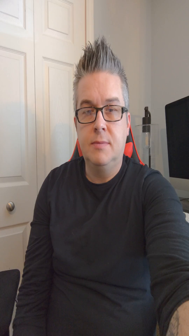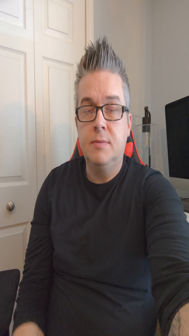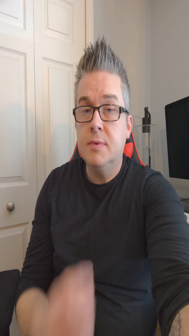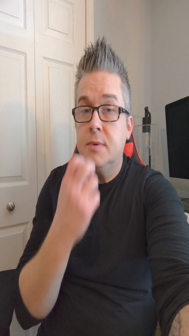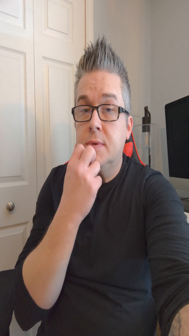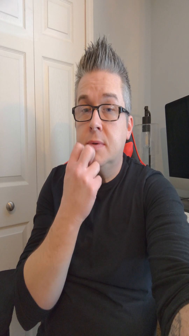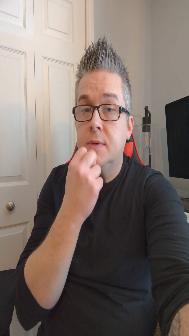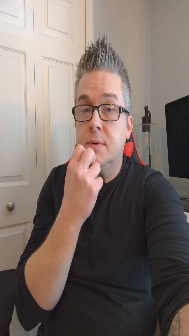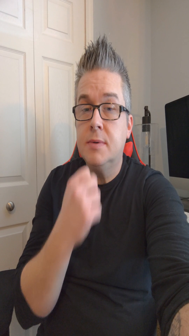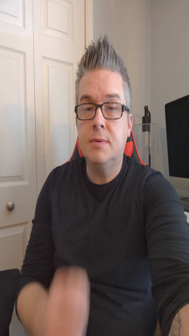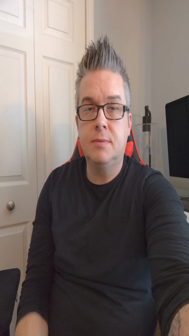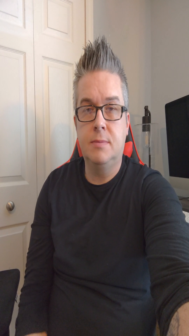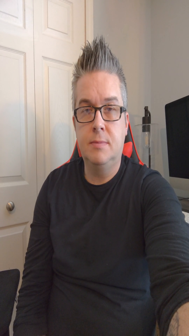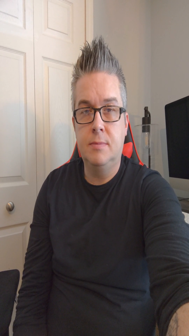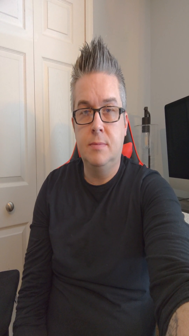underwear